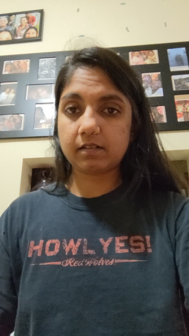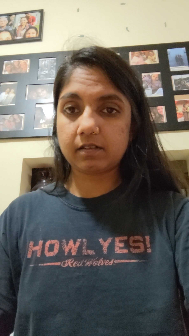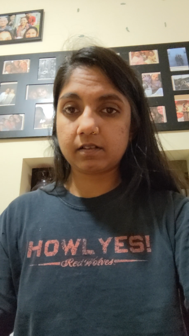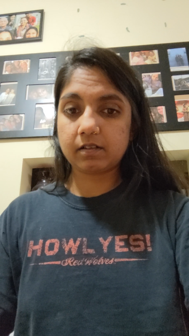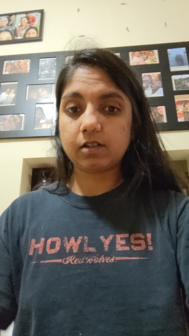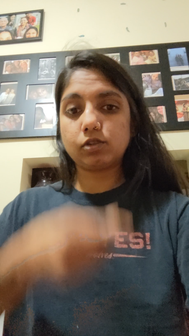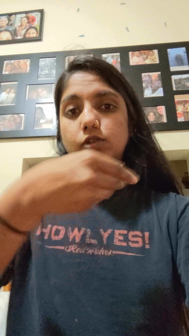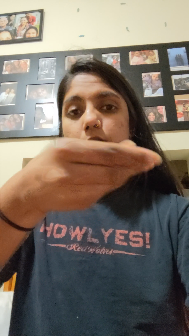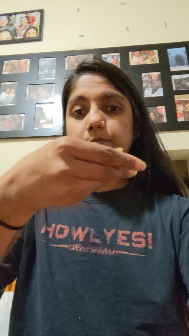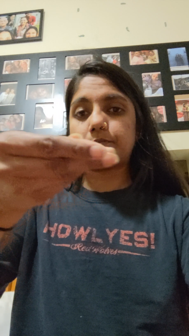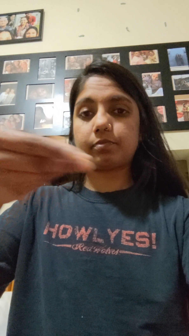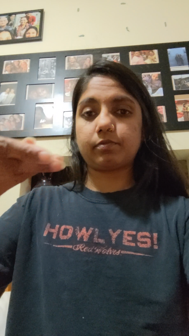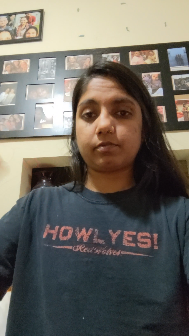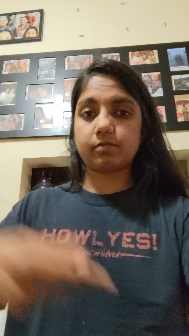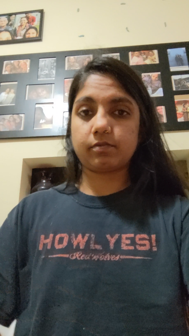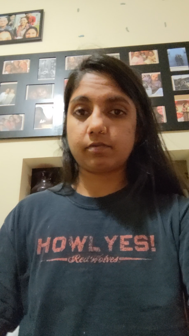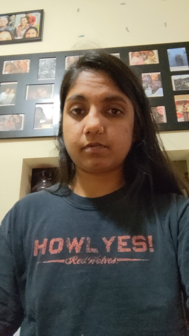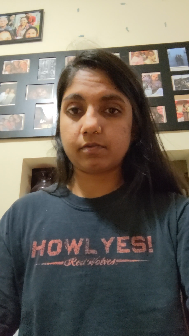shopping